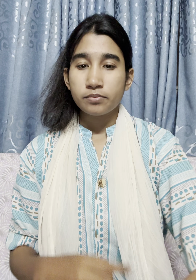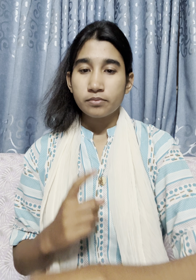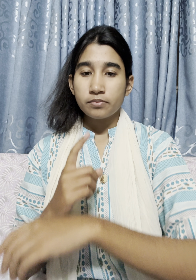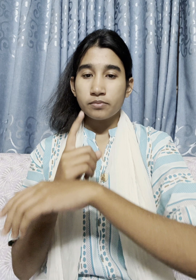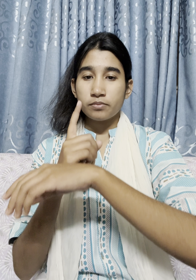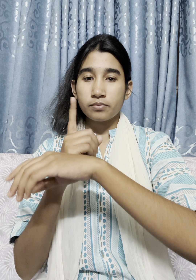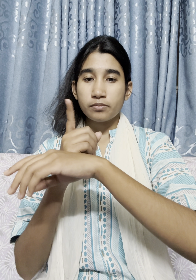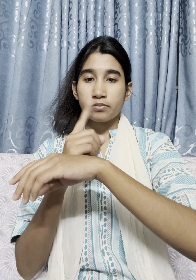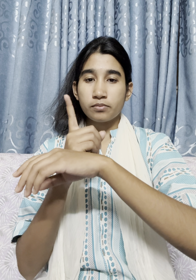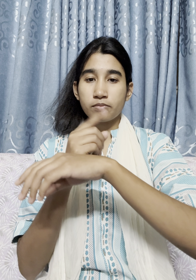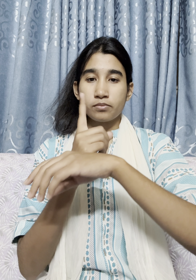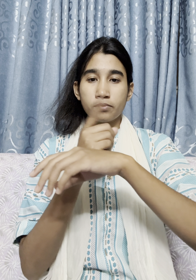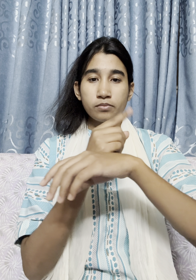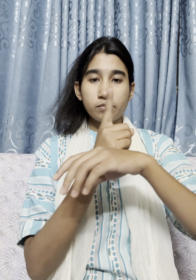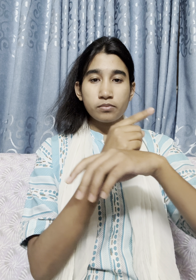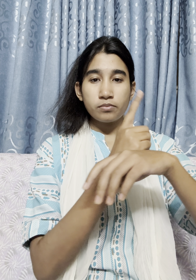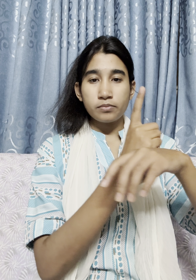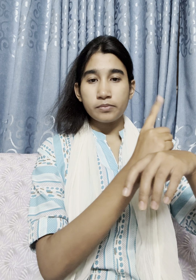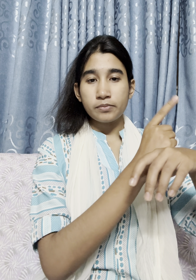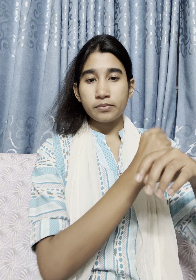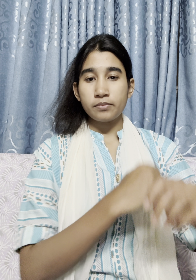হেলিকপ্টার